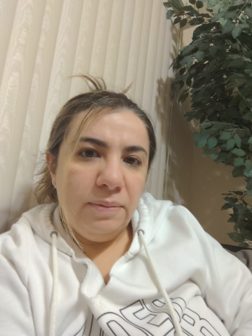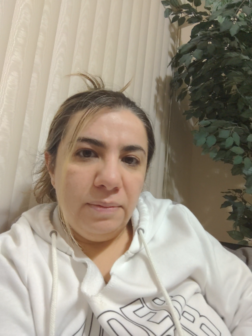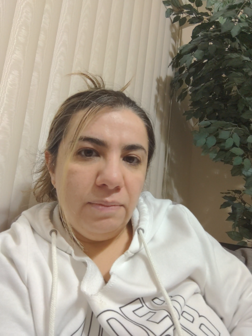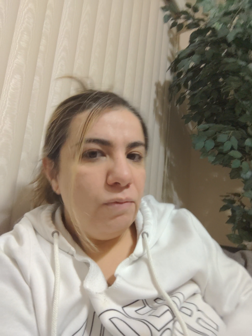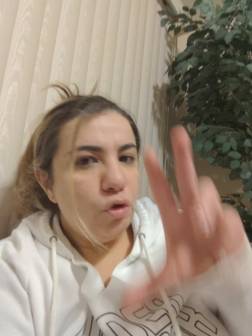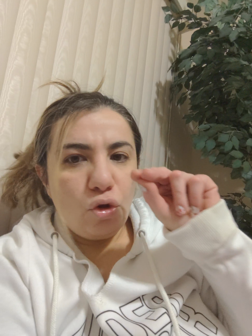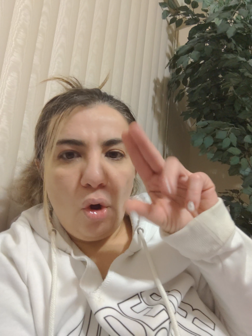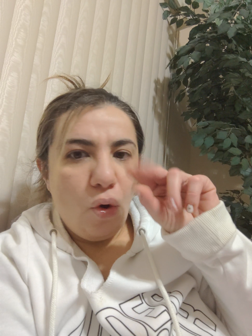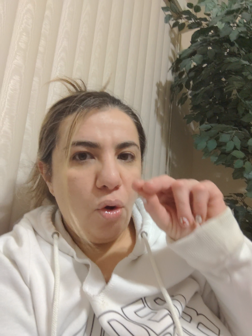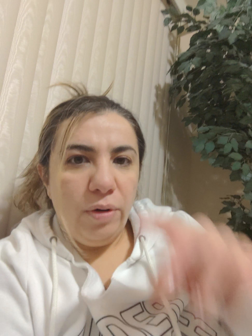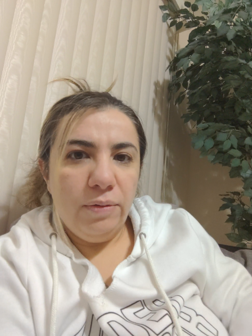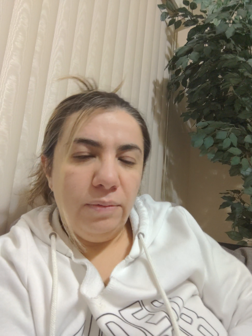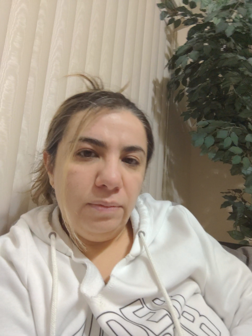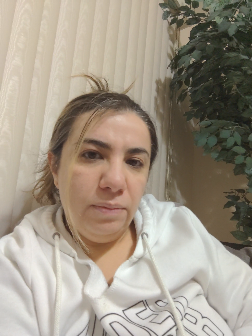no